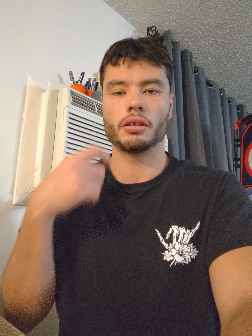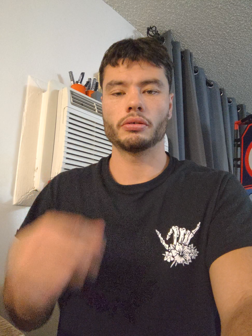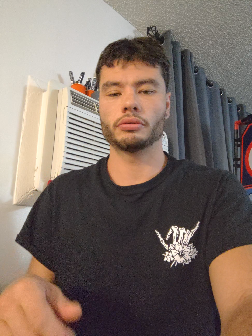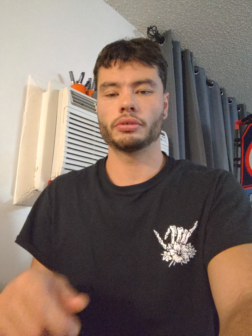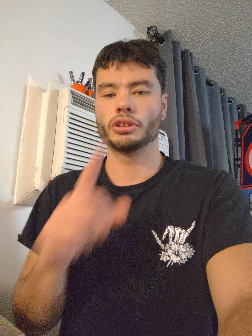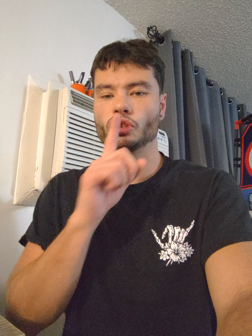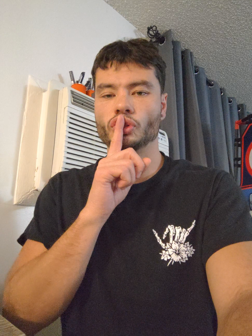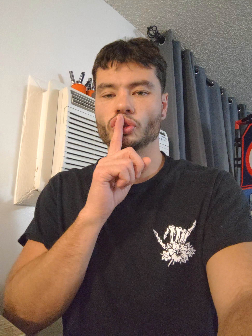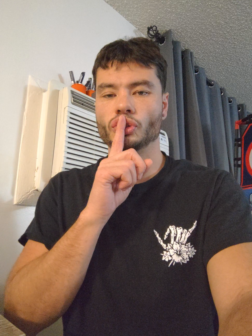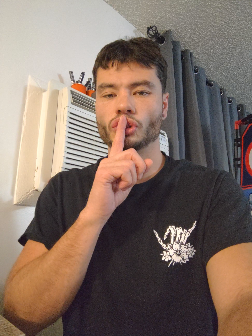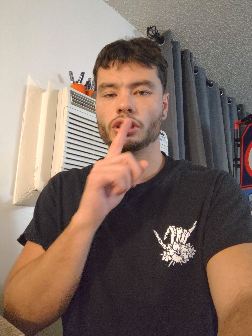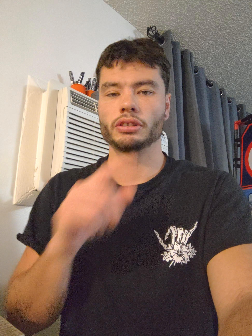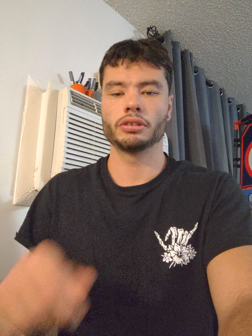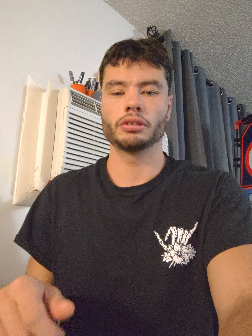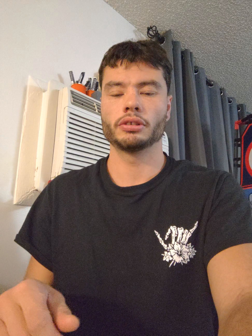shhh